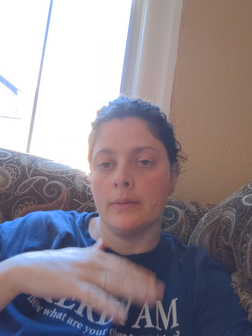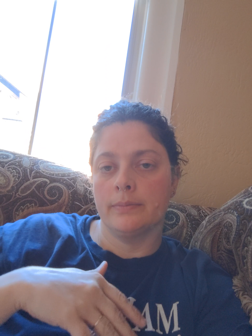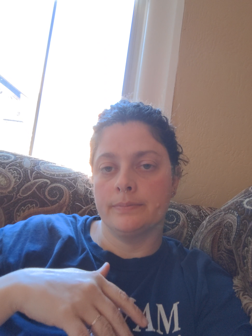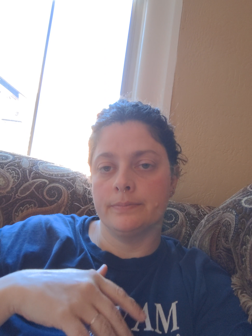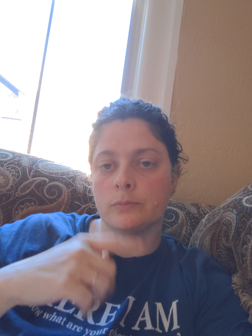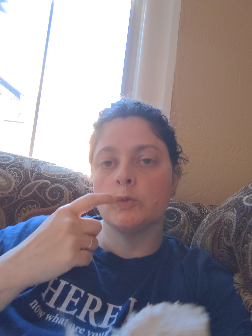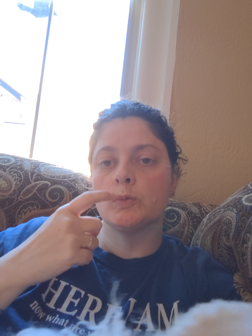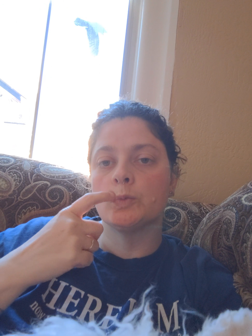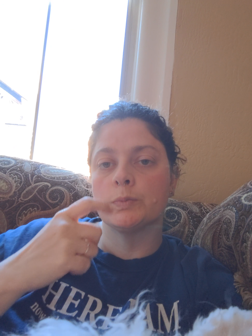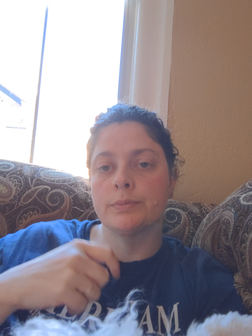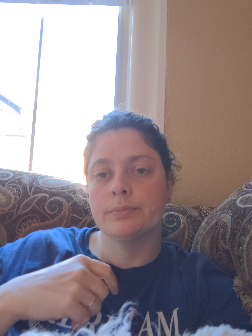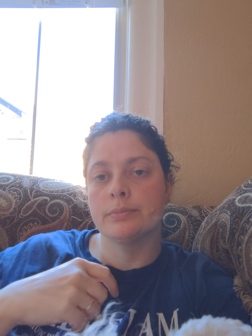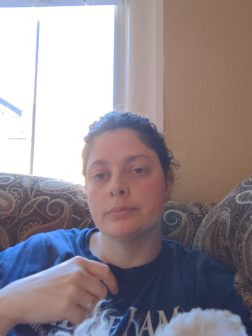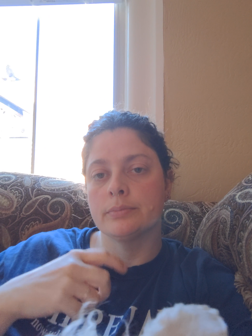tooth